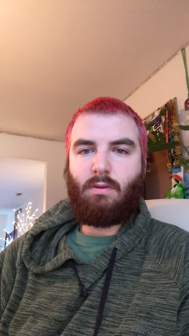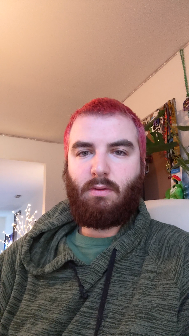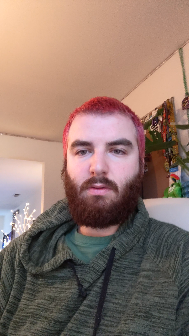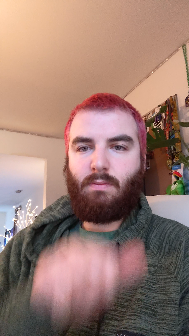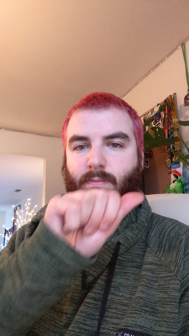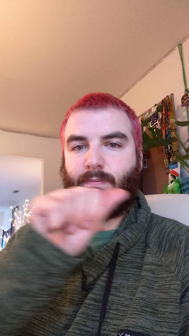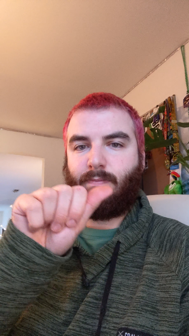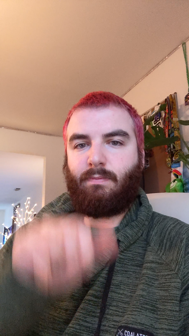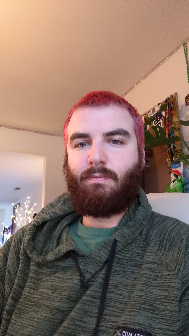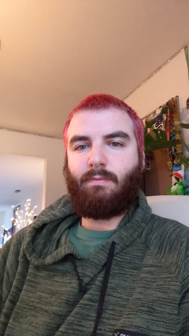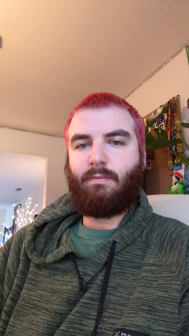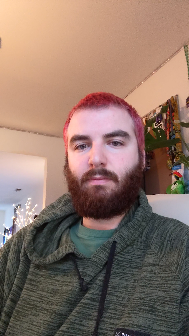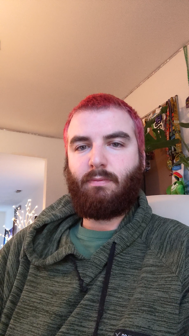a